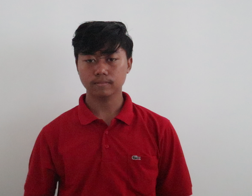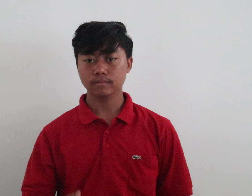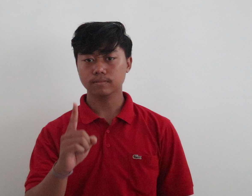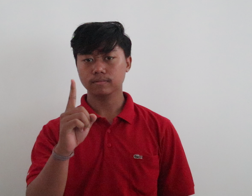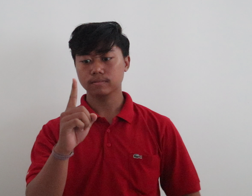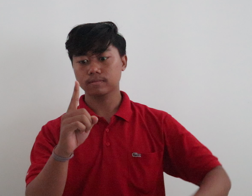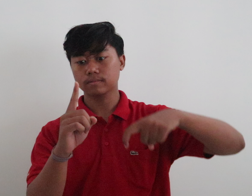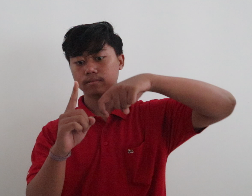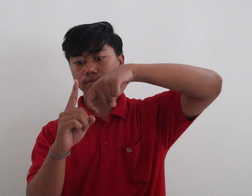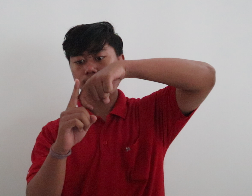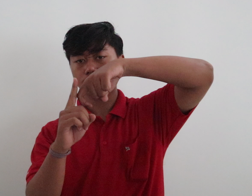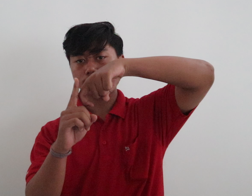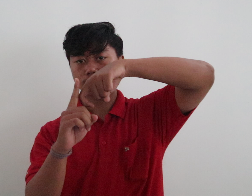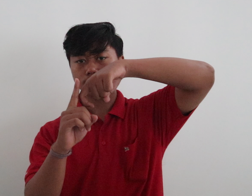K